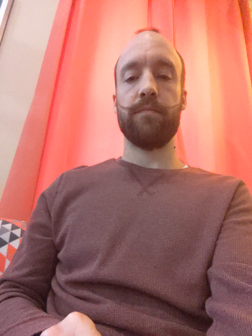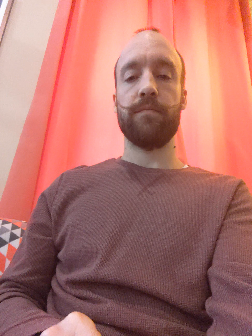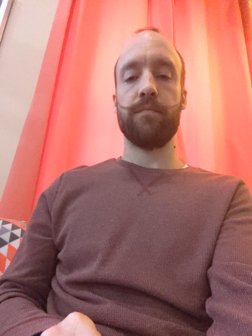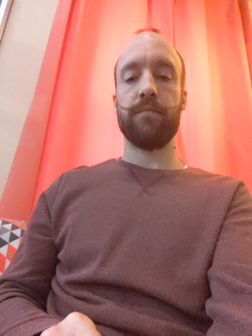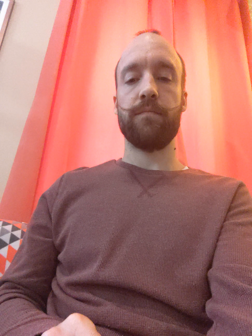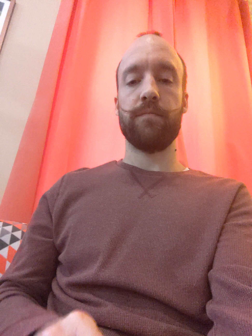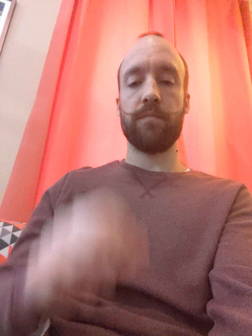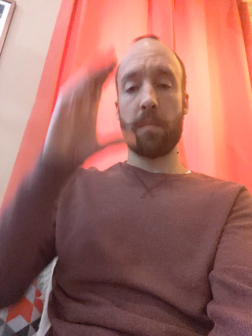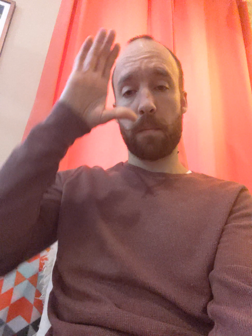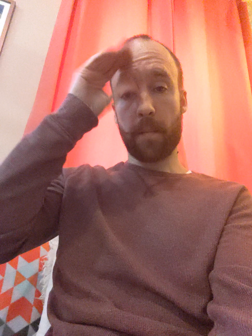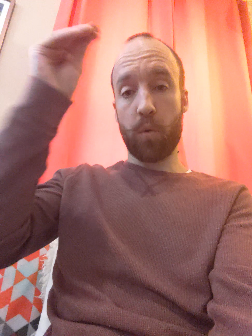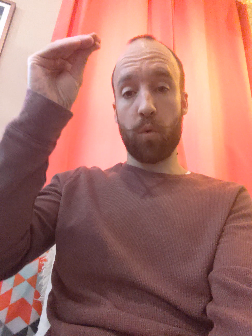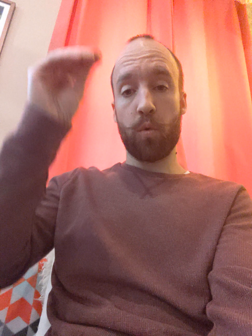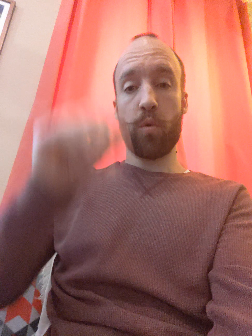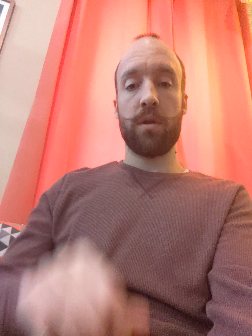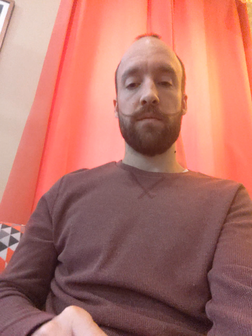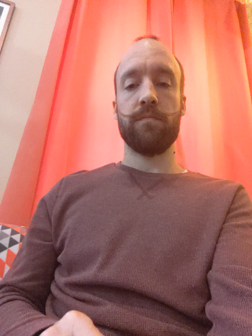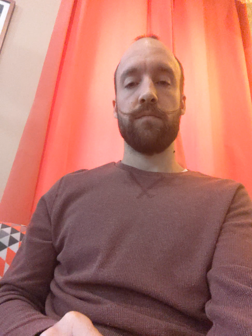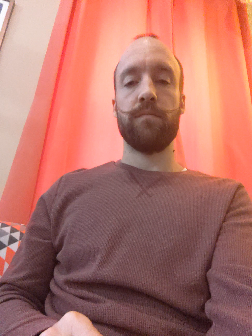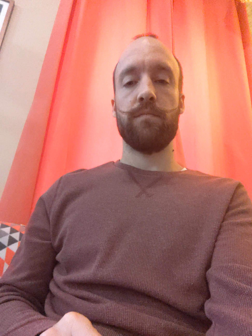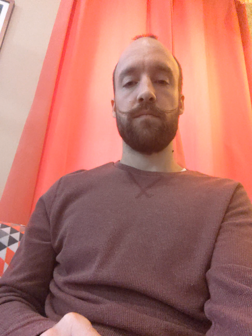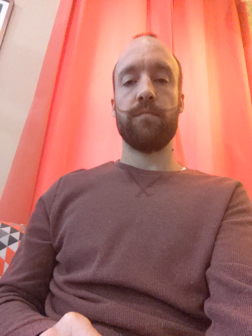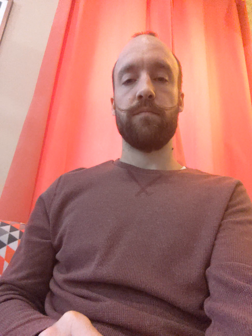boy